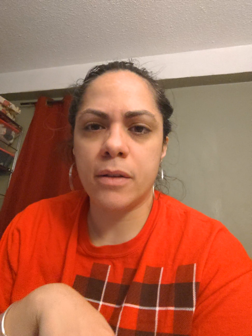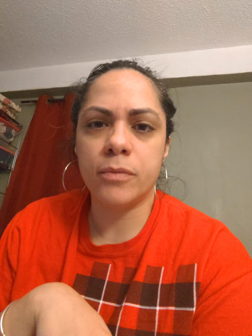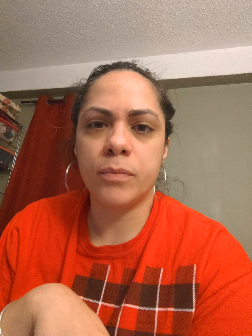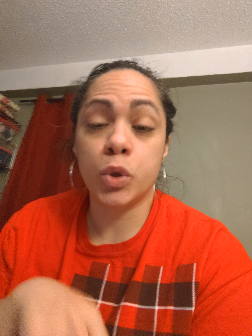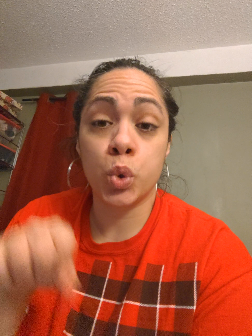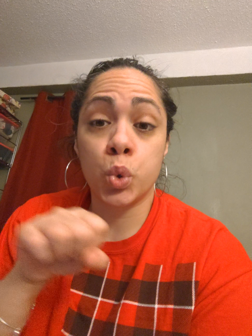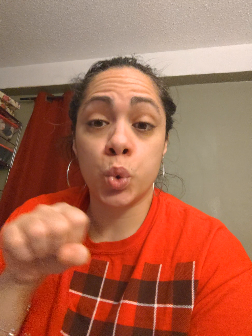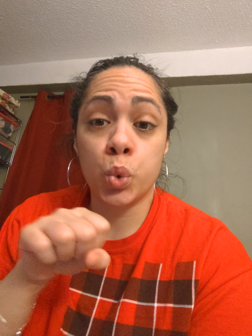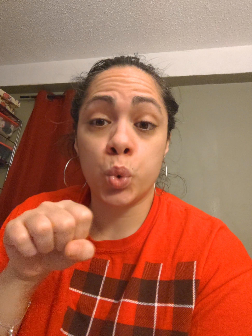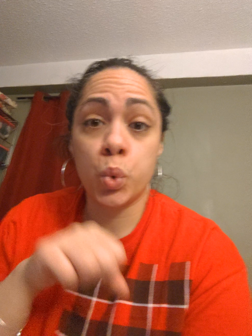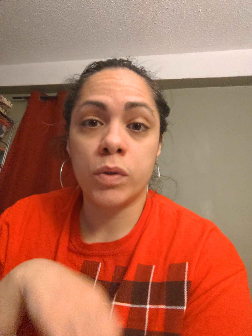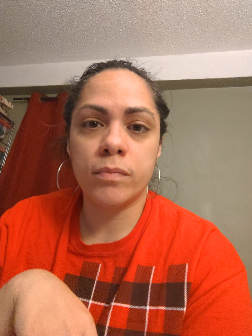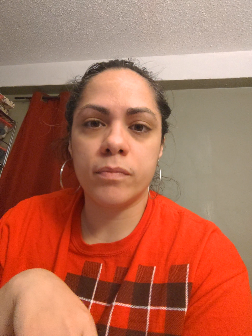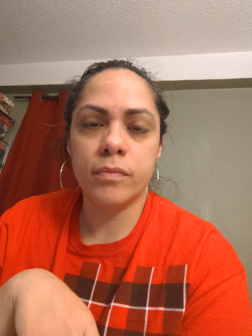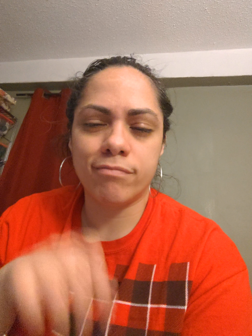shoe